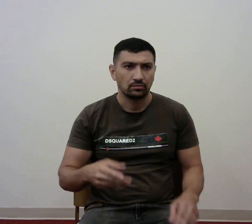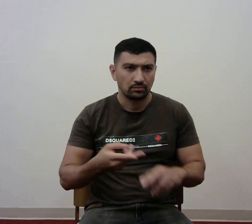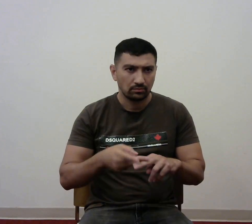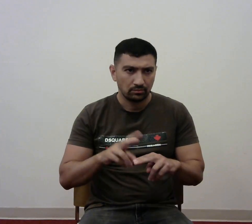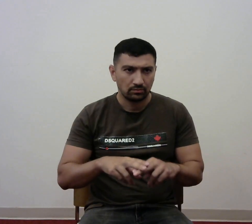bu